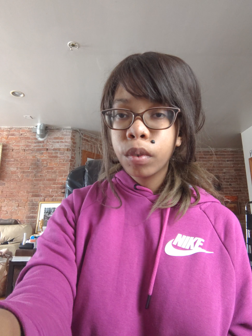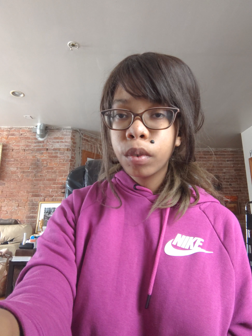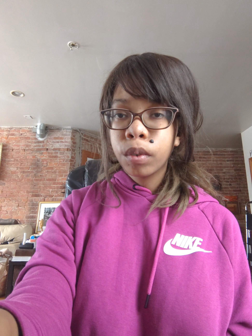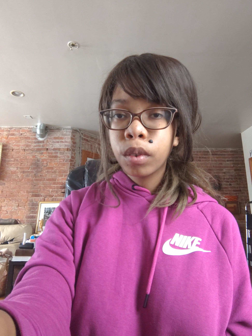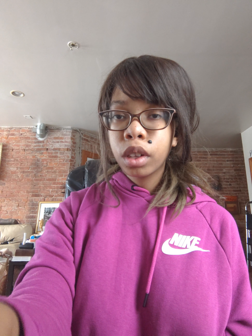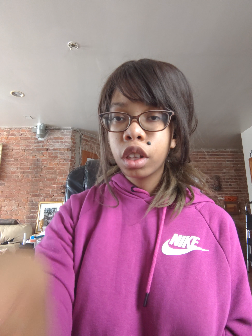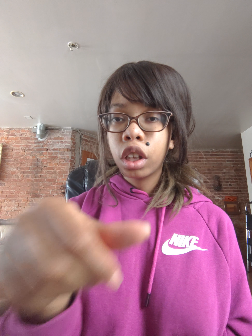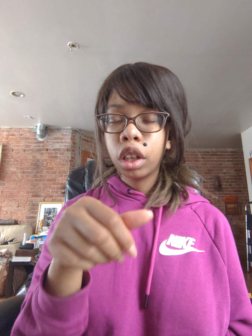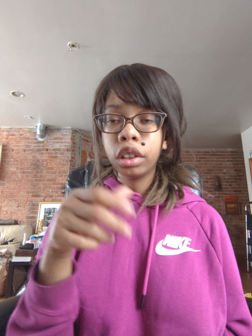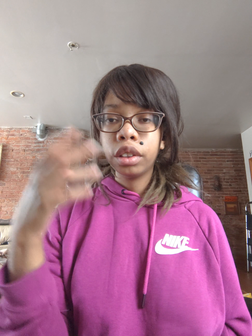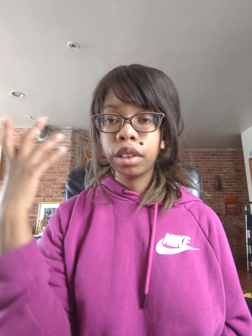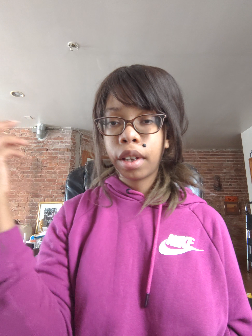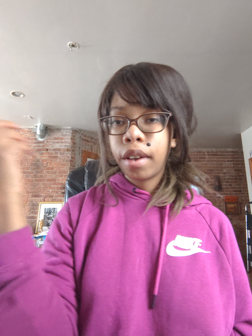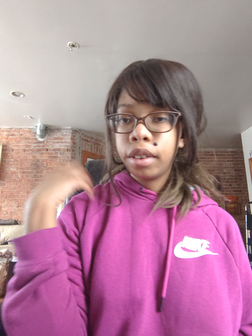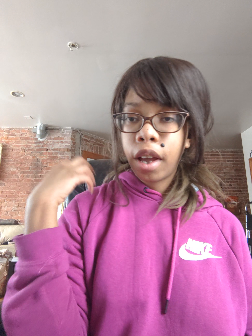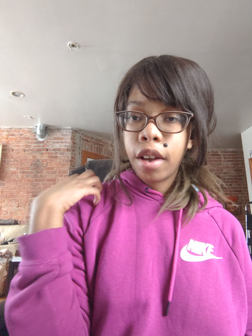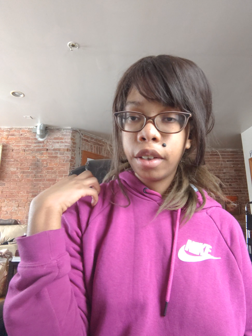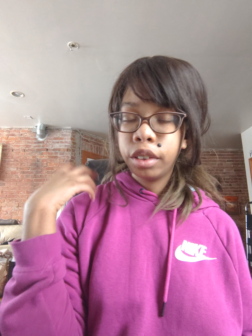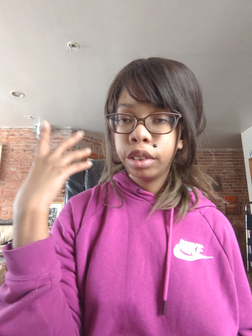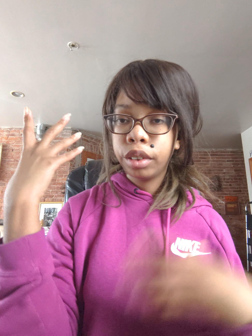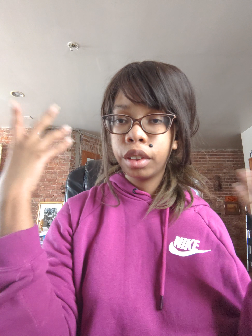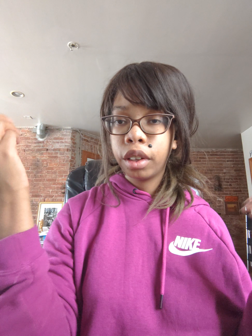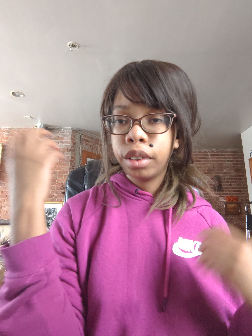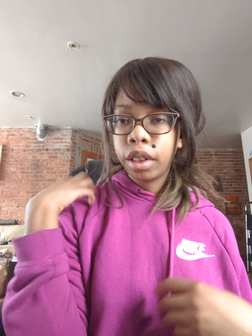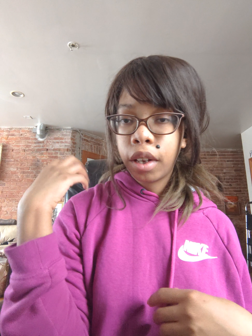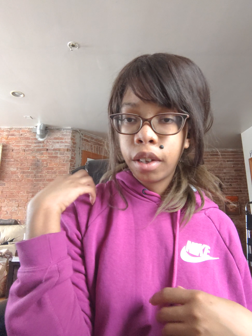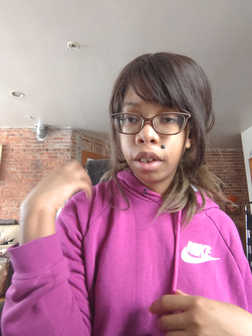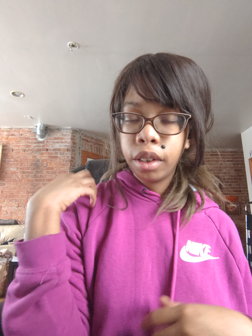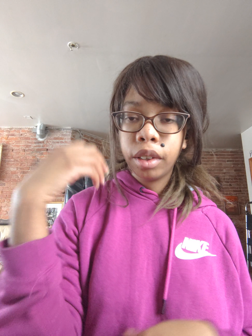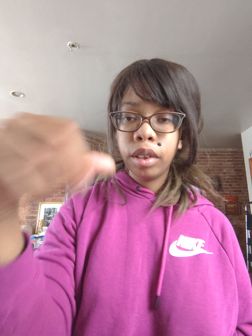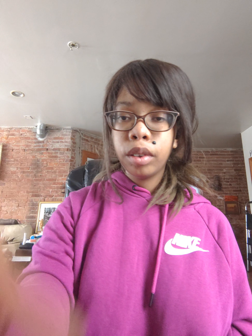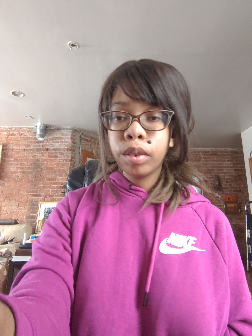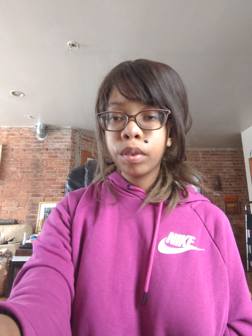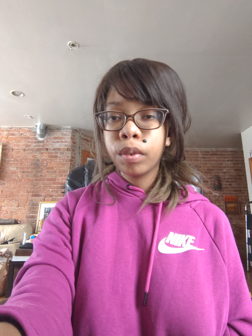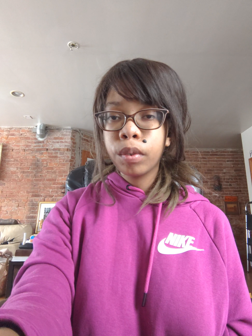outside